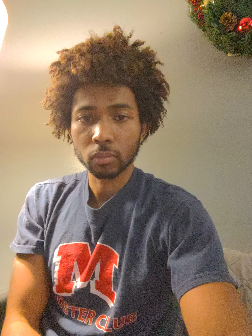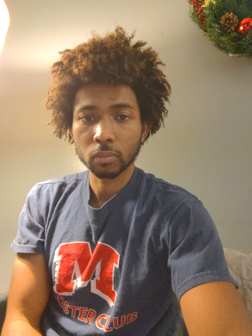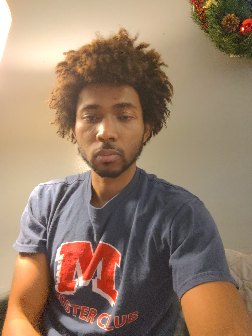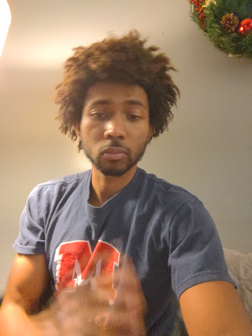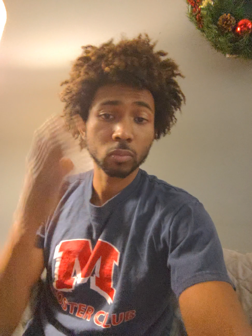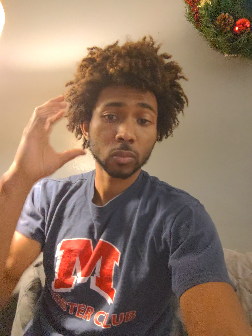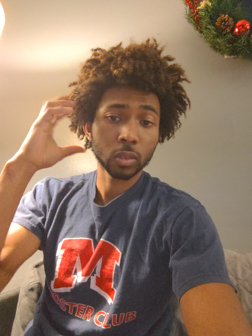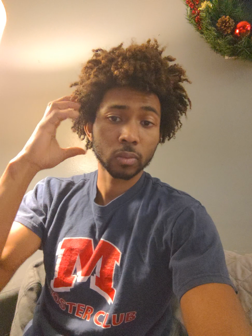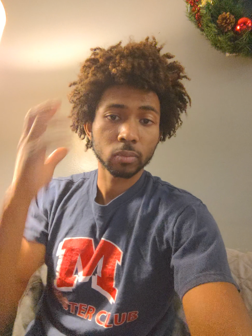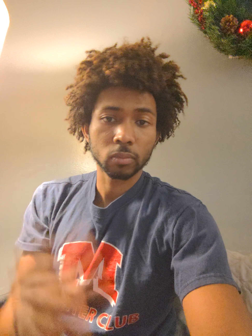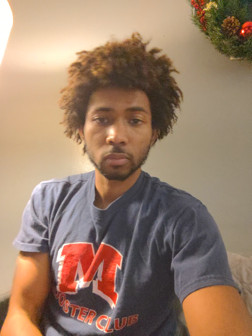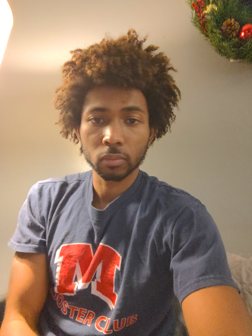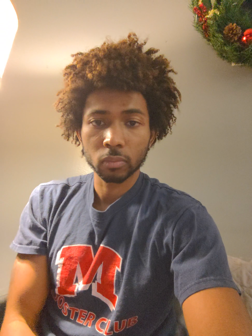radio